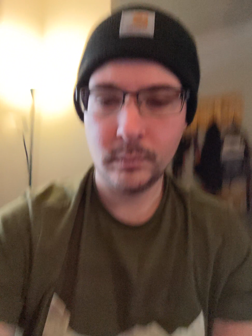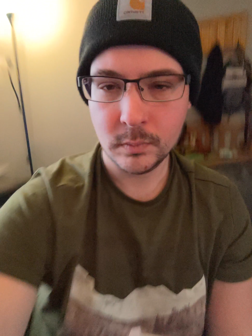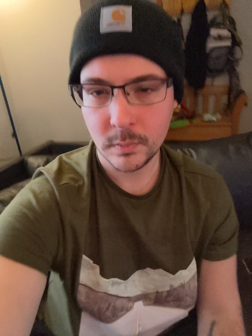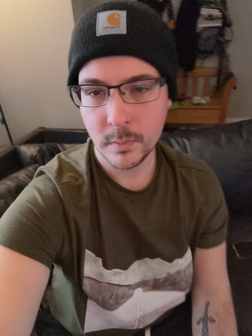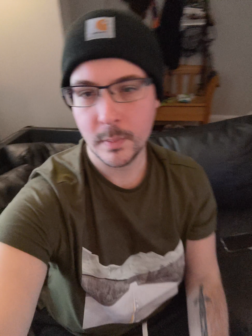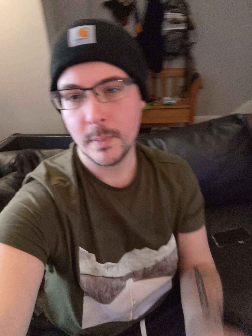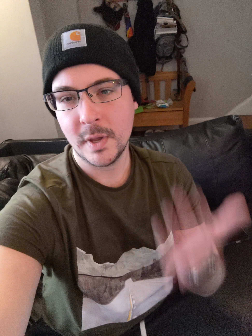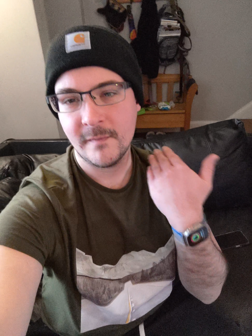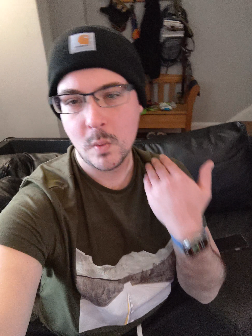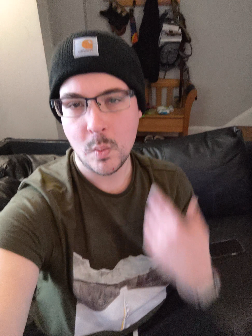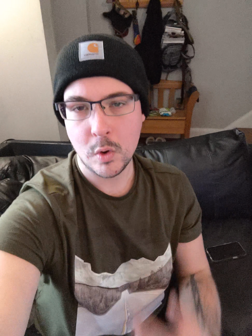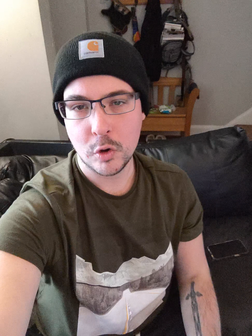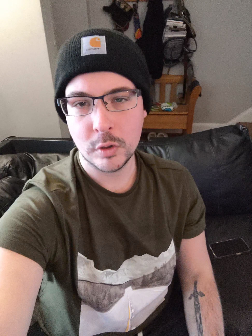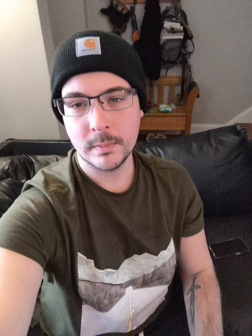before